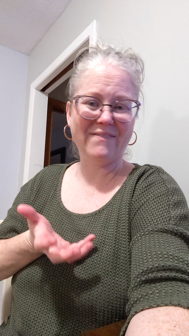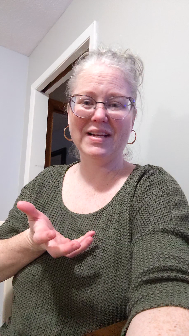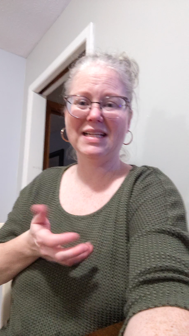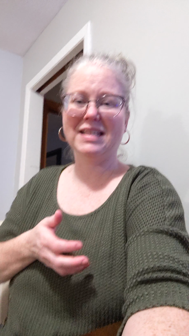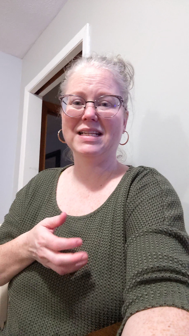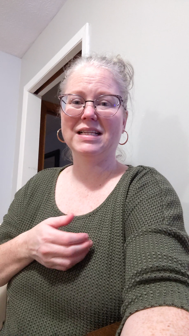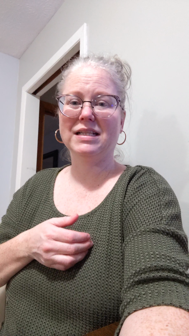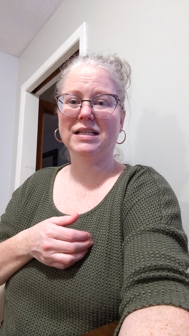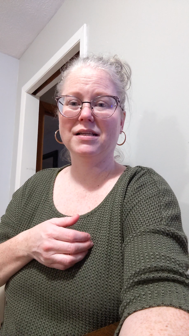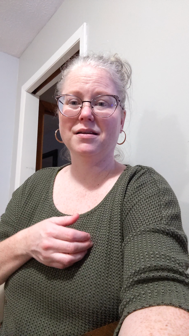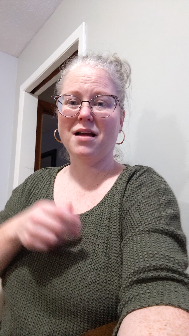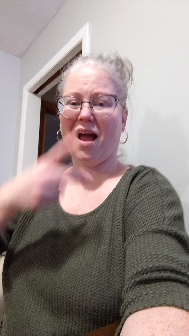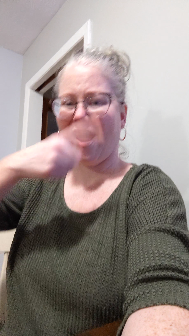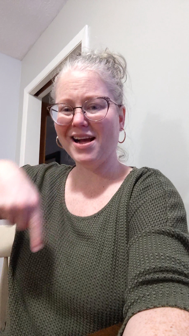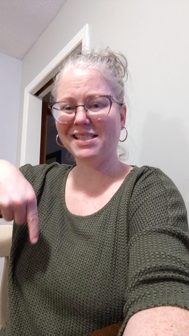cut